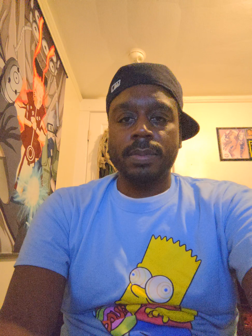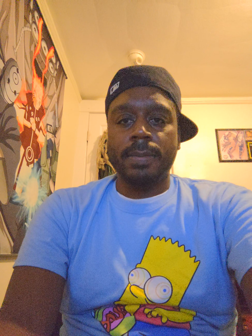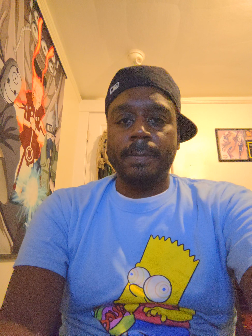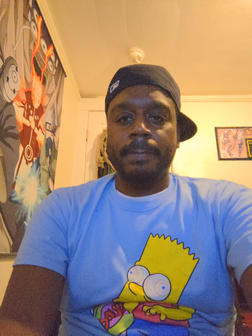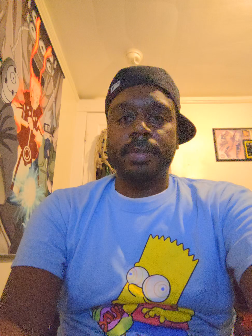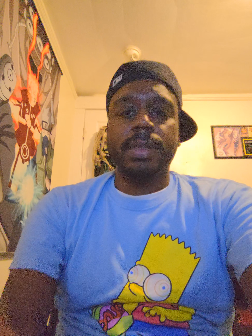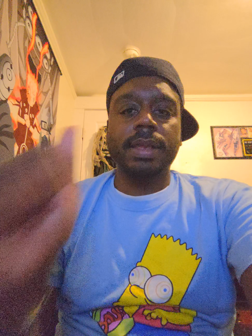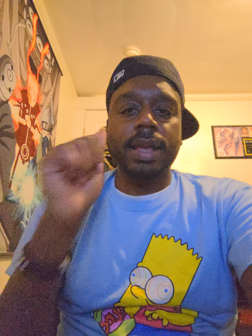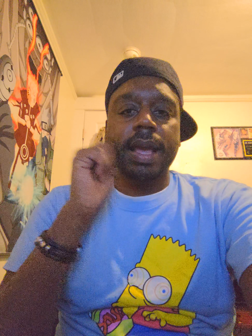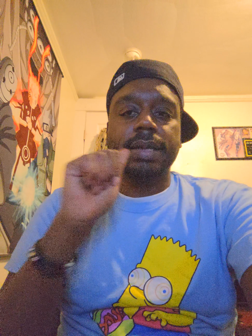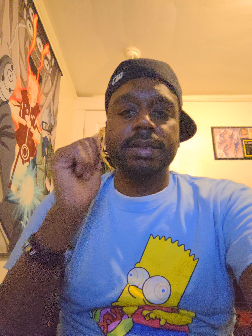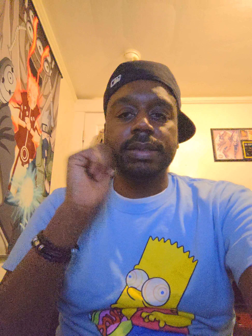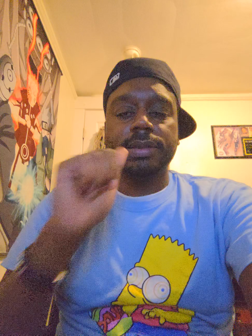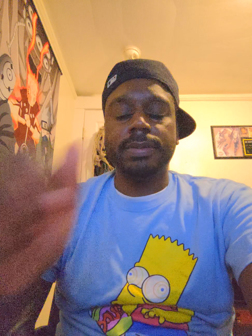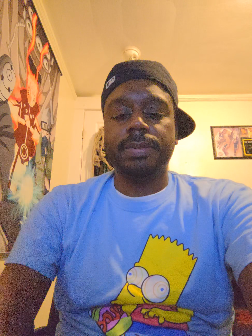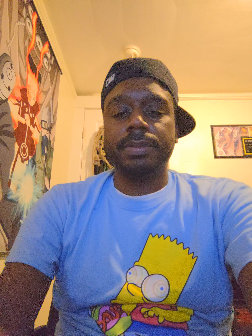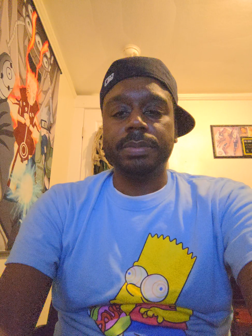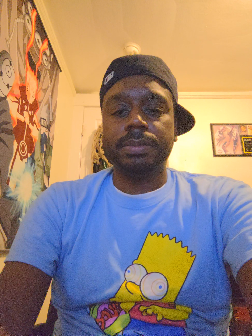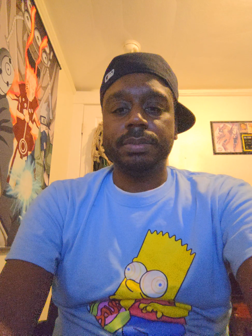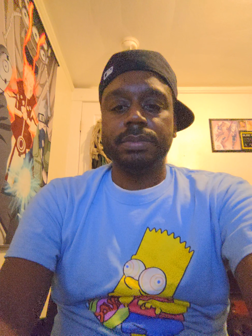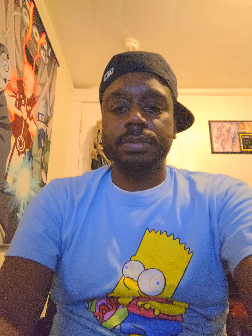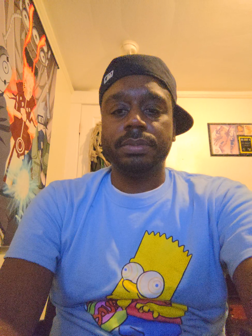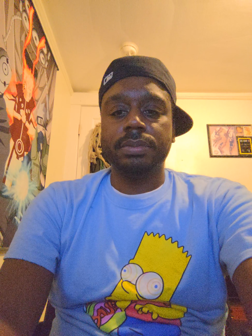aunt